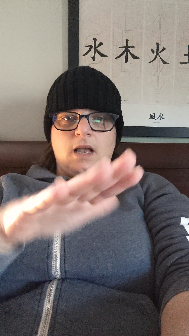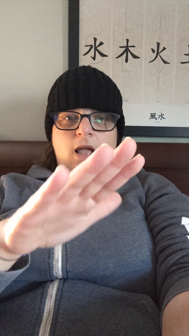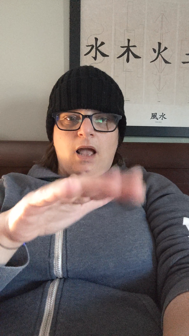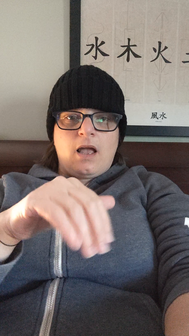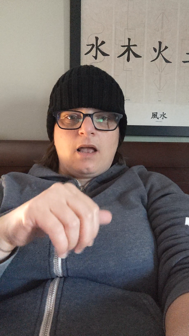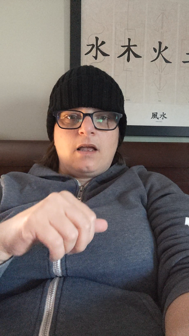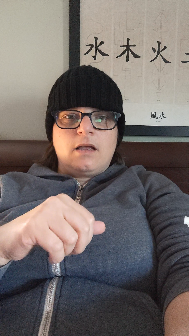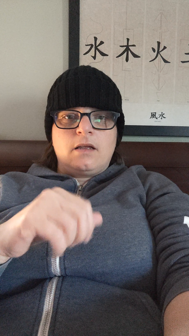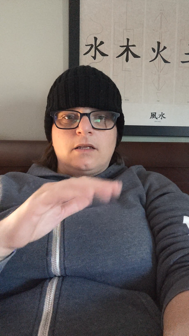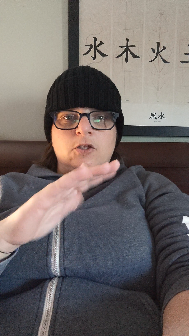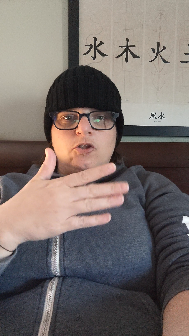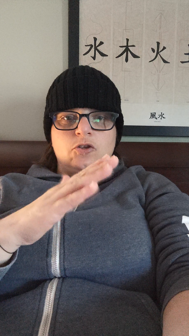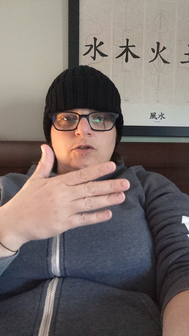cook